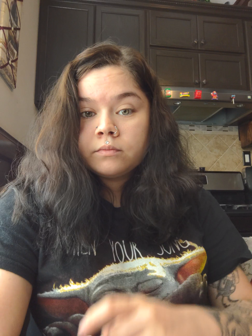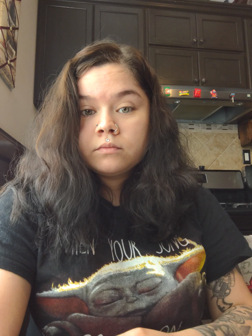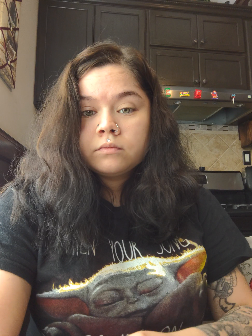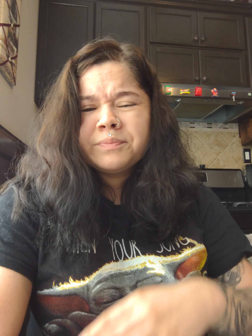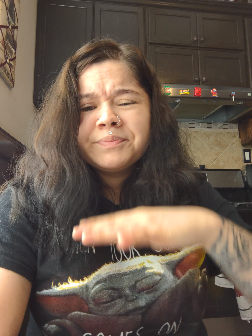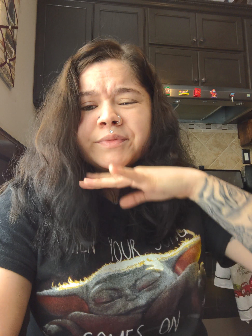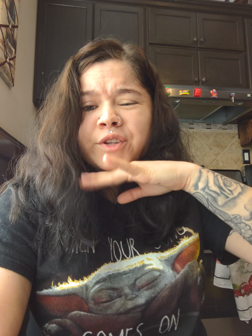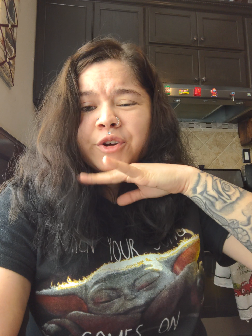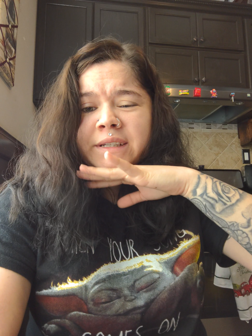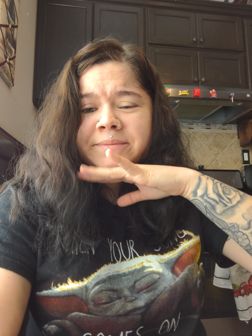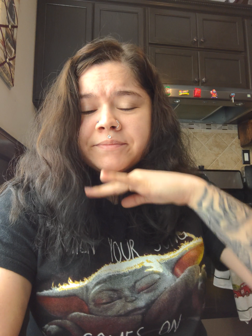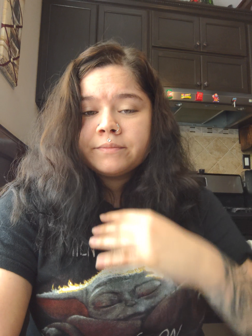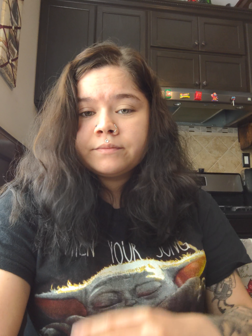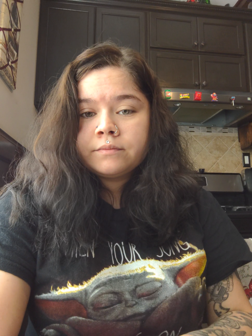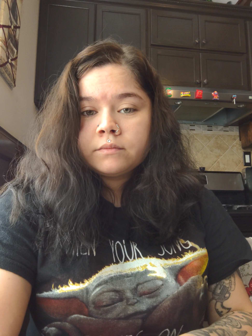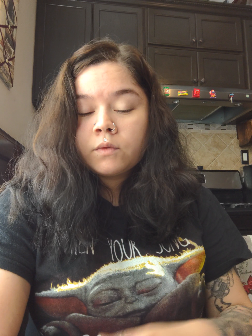dirty